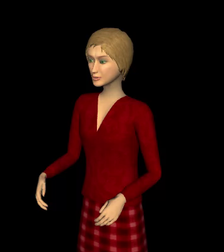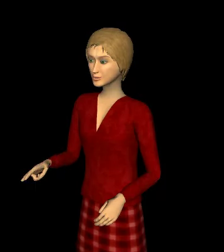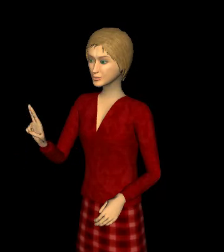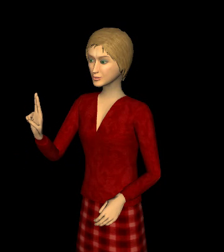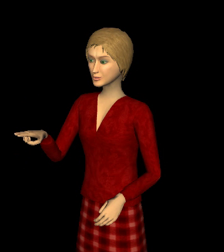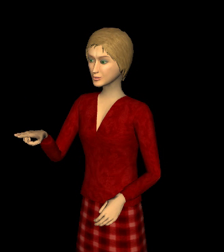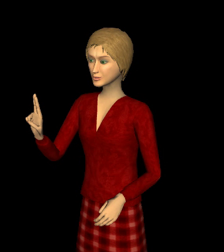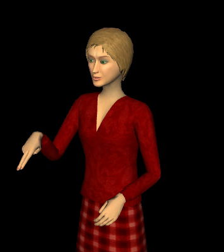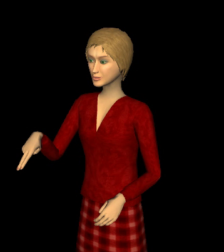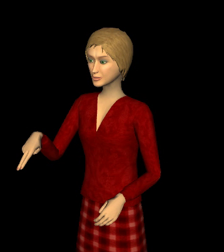رسم